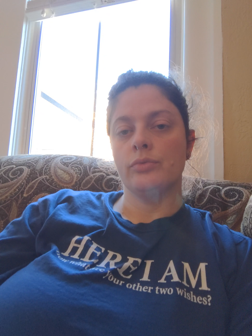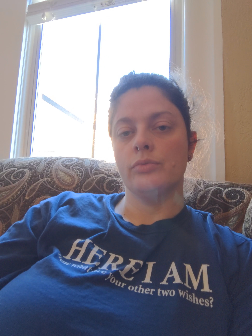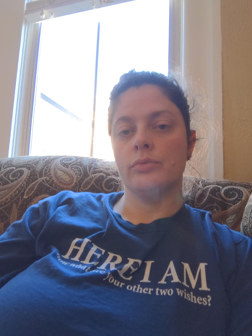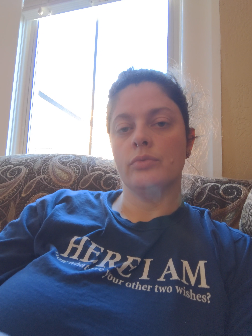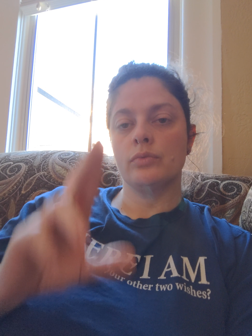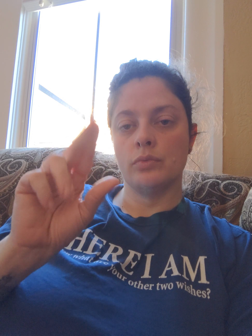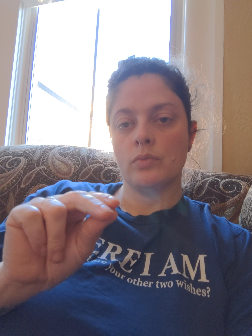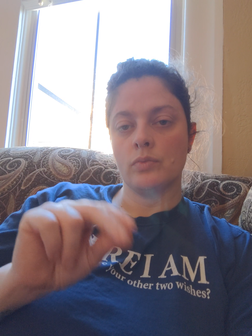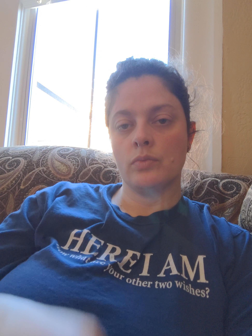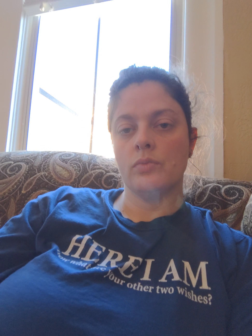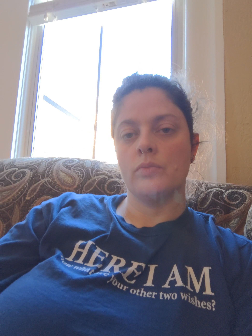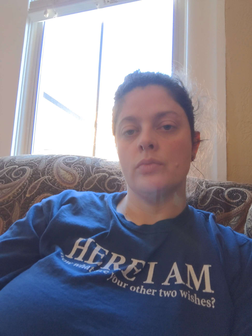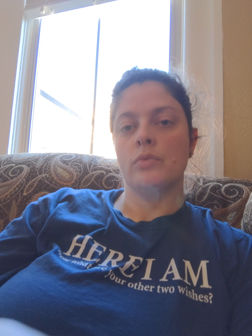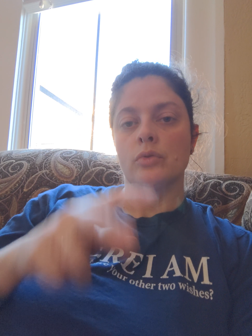no